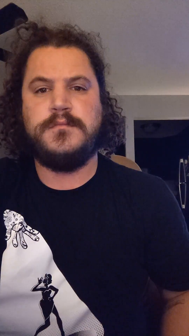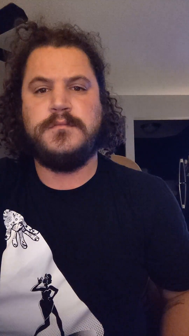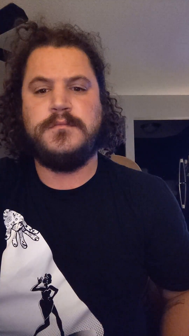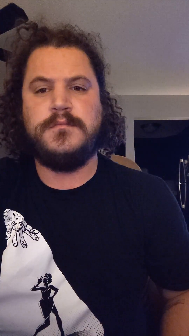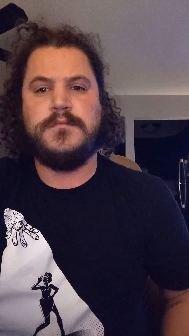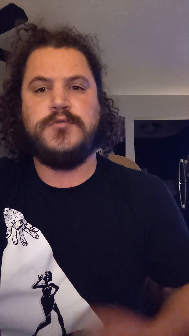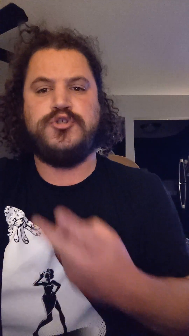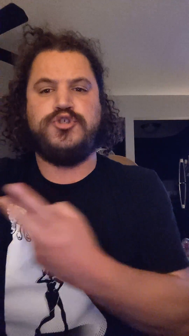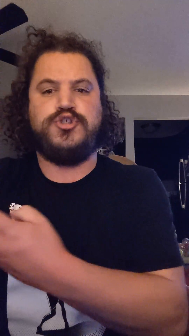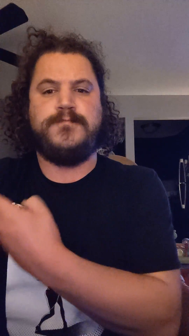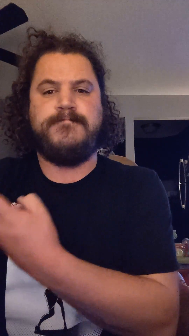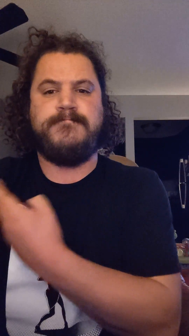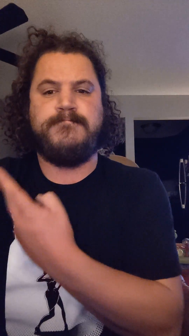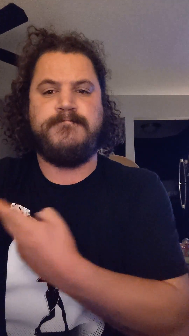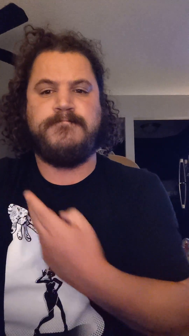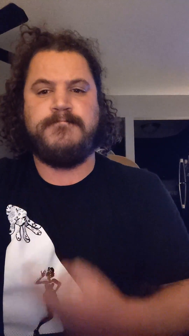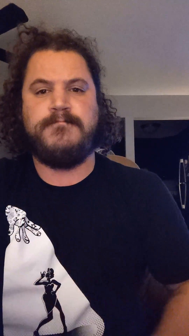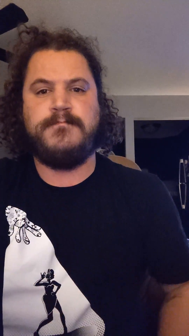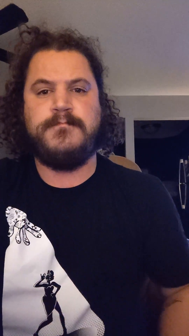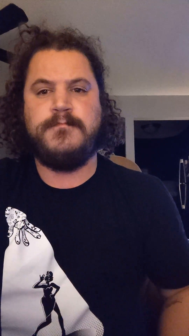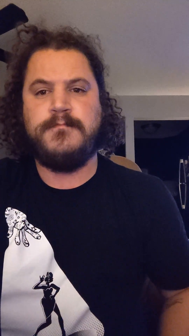sheep